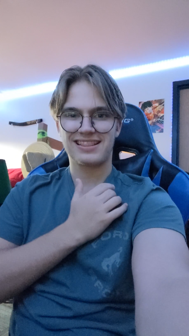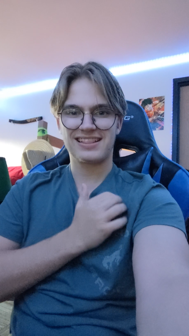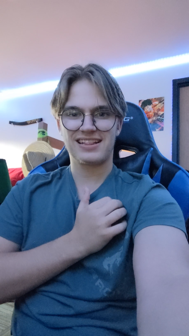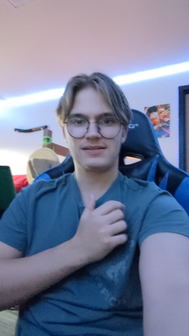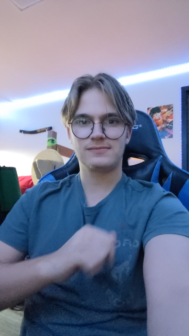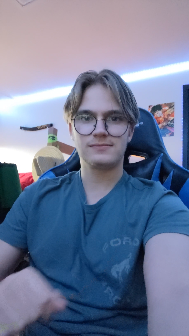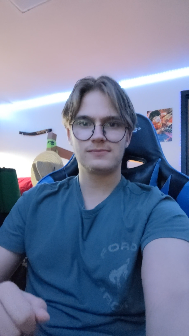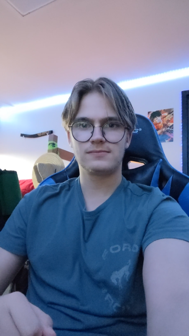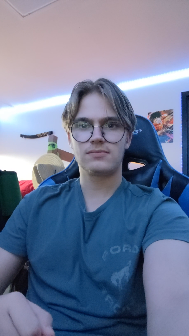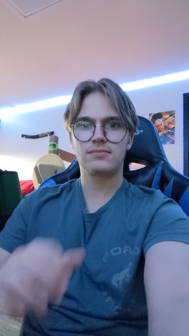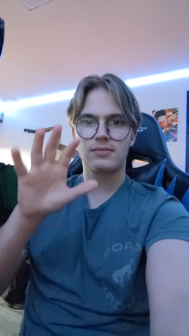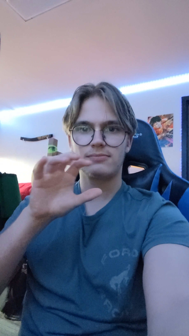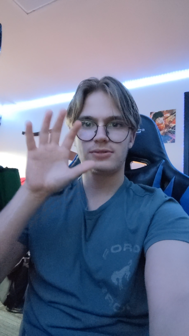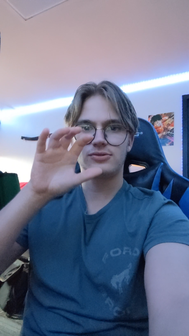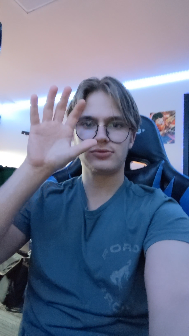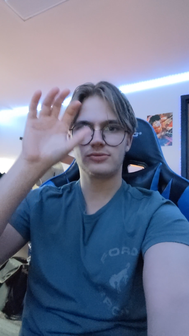climb